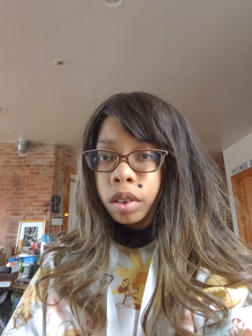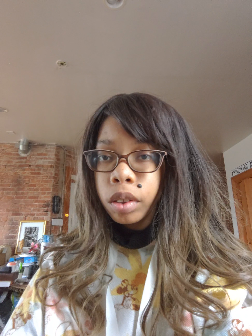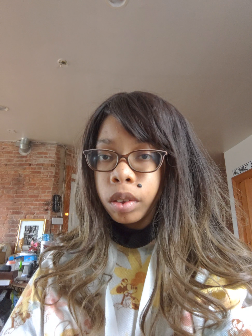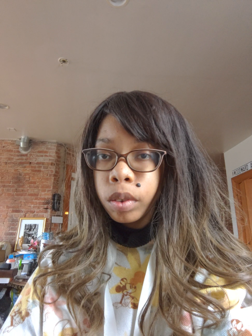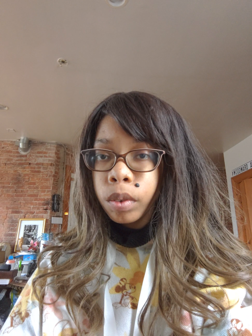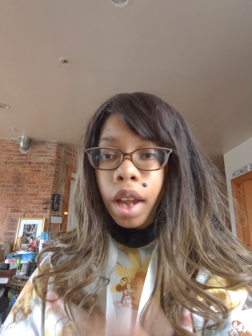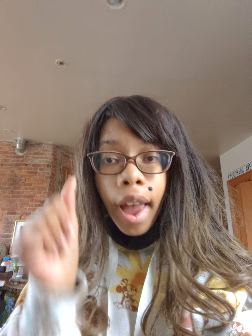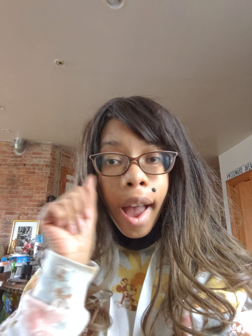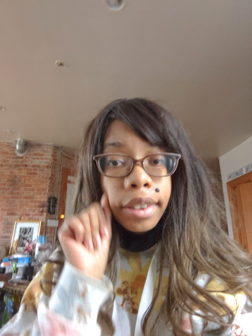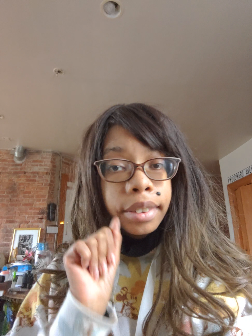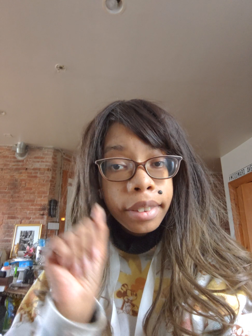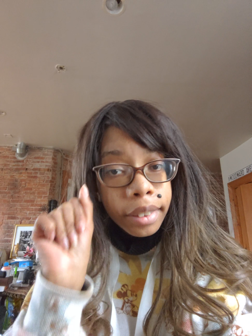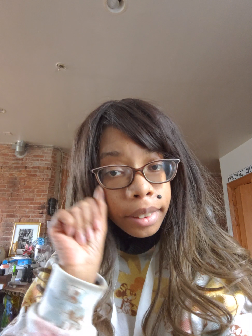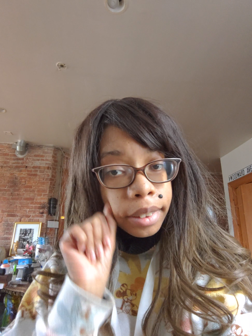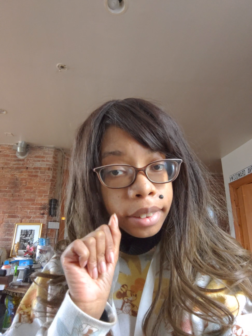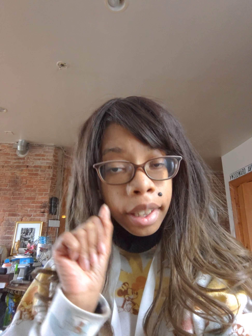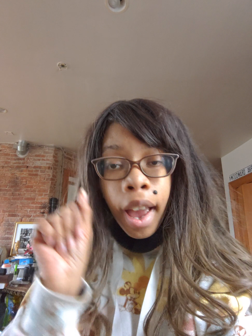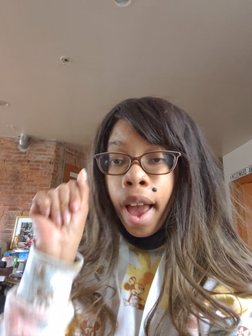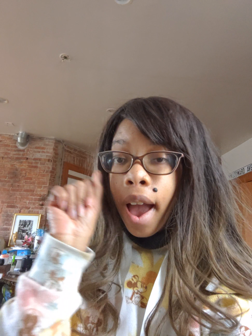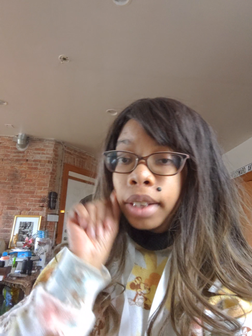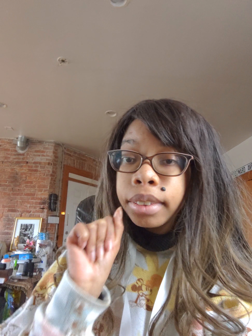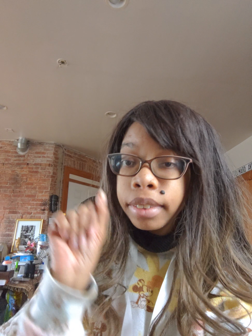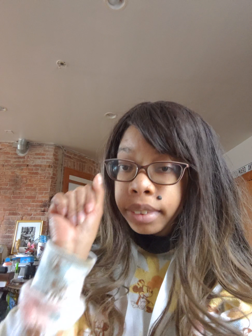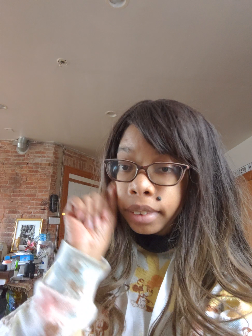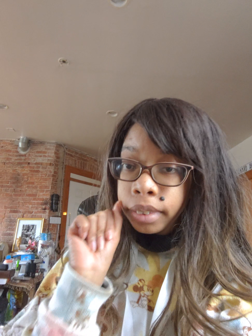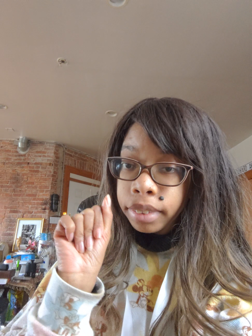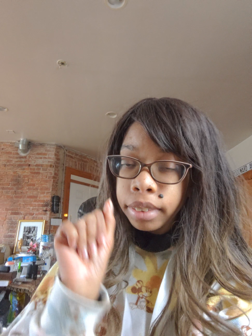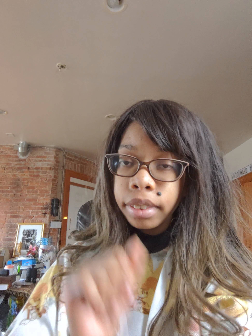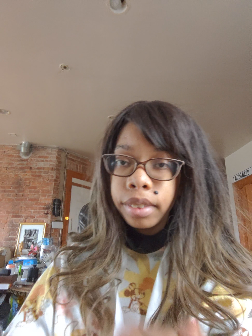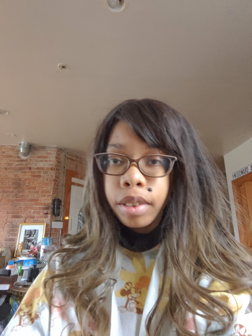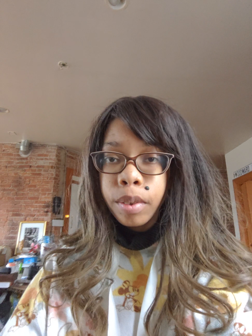aunt